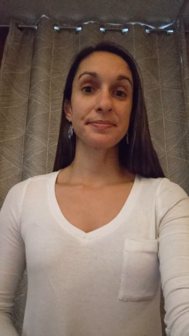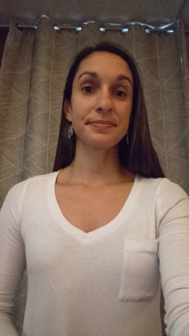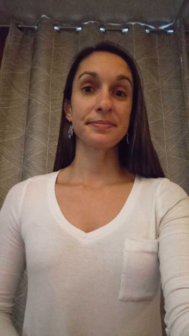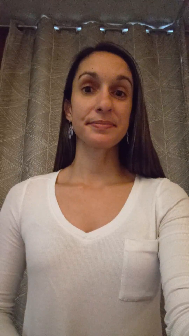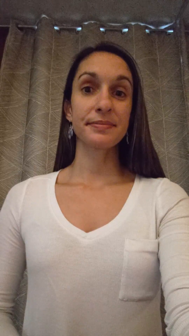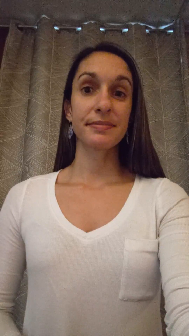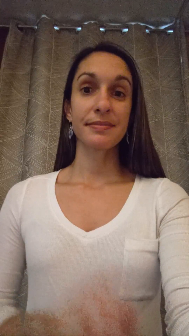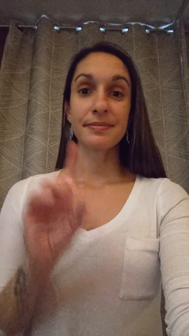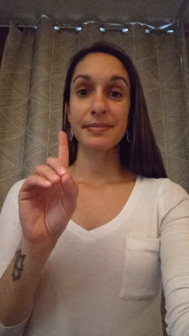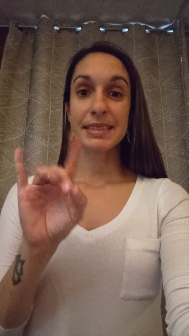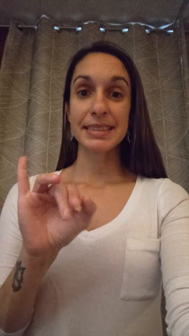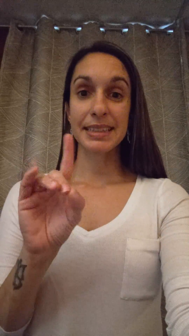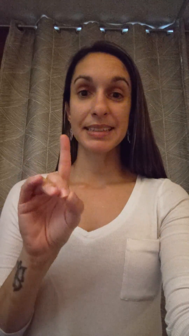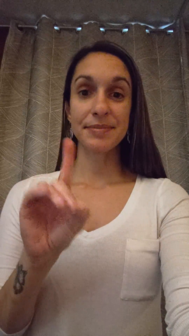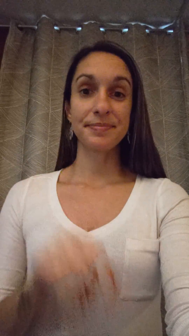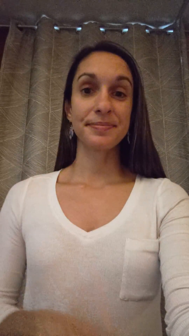did